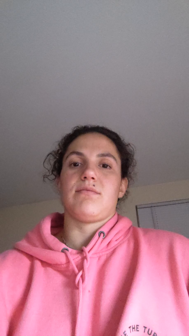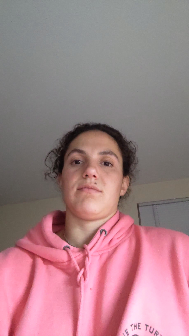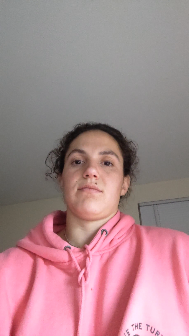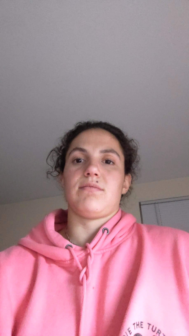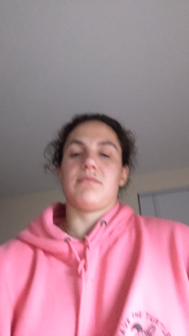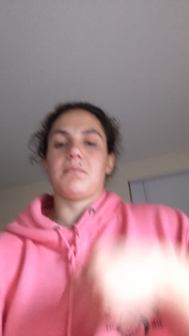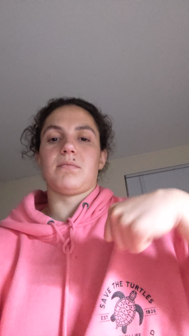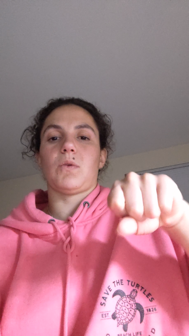motorcycle